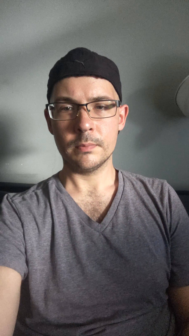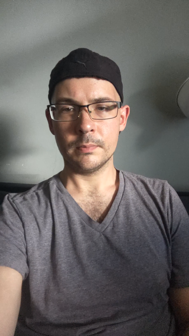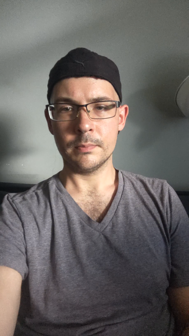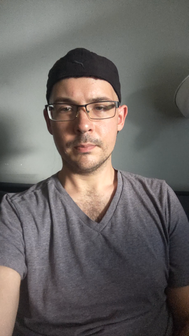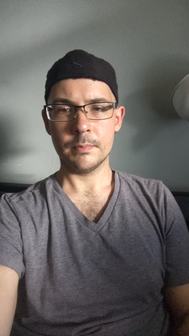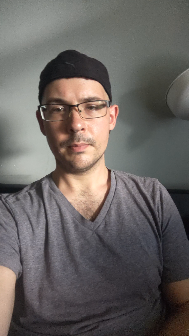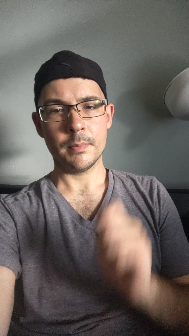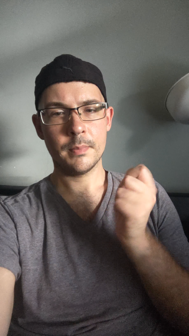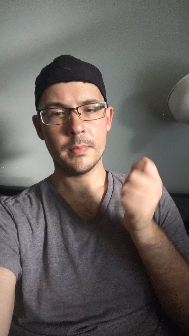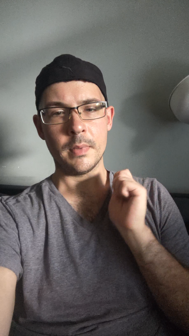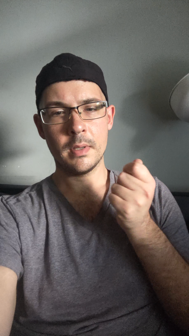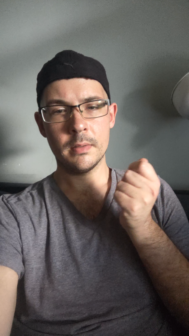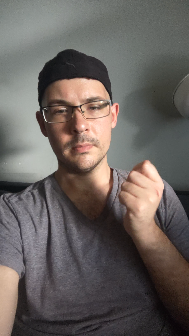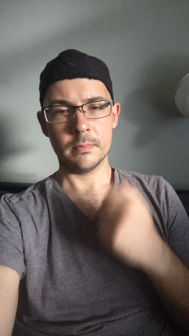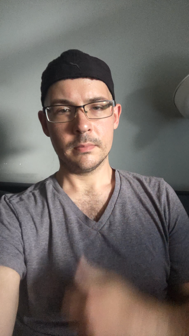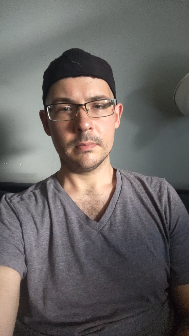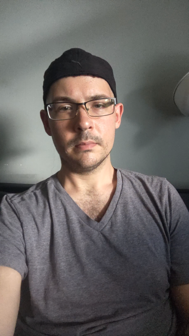bat